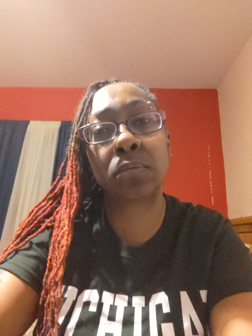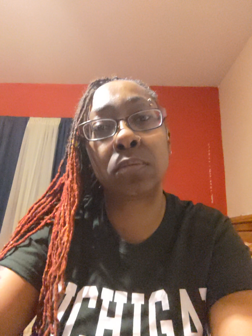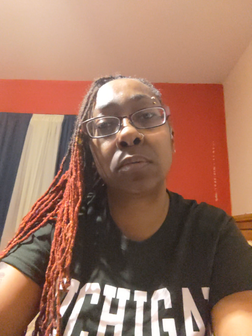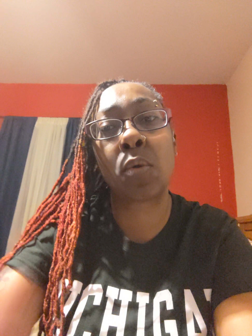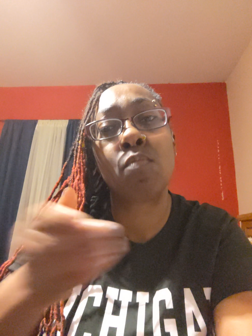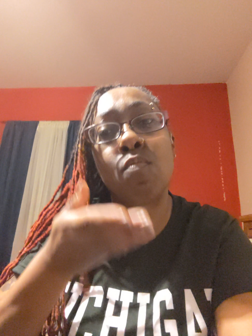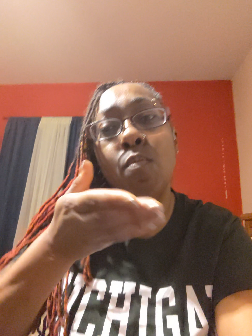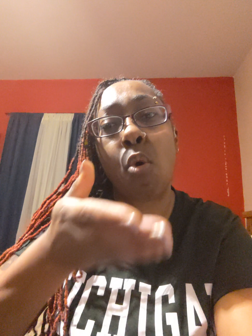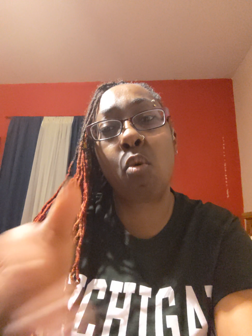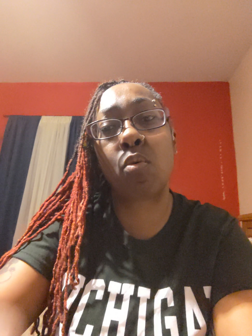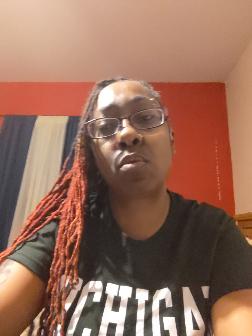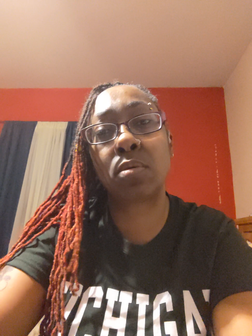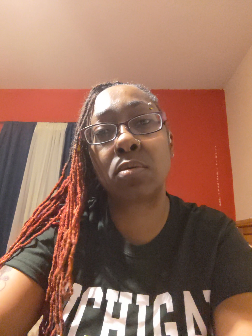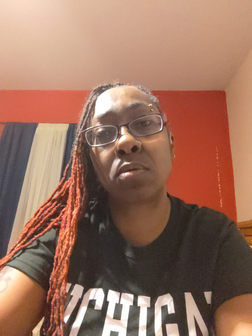boat